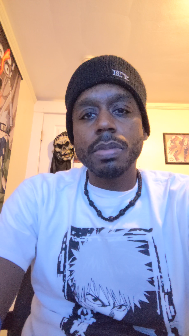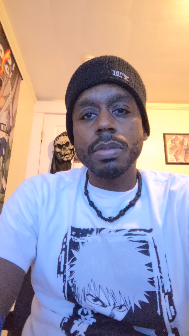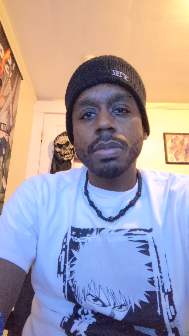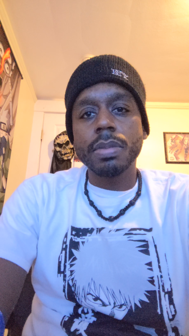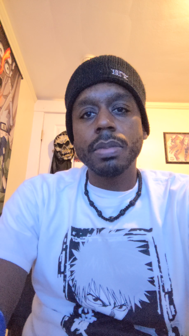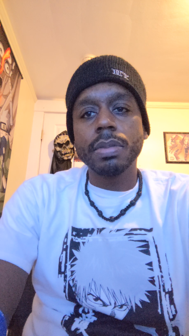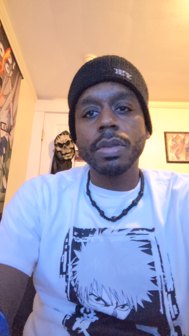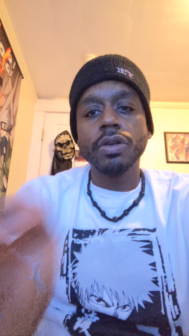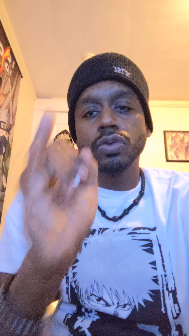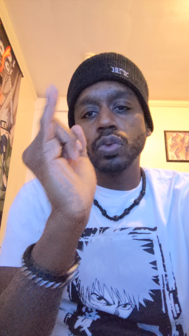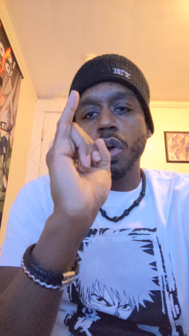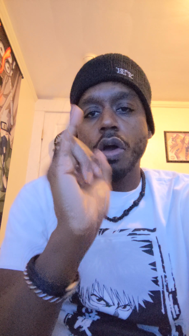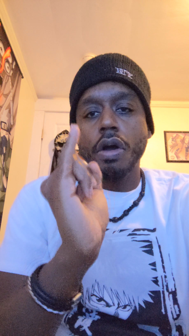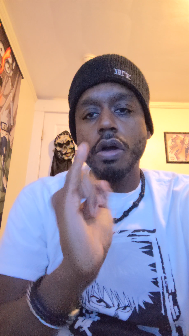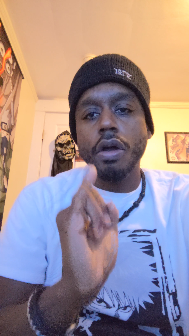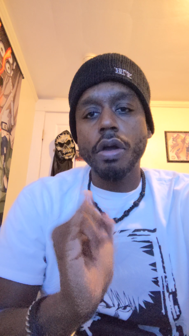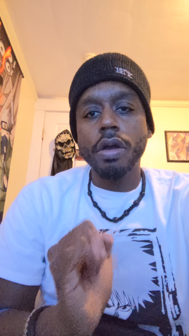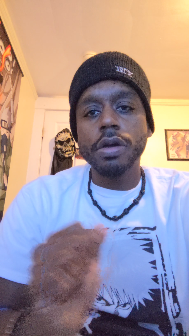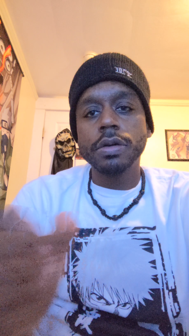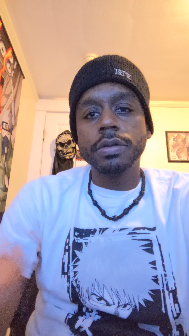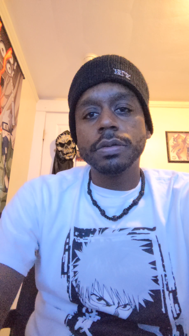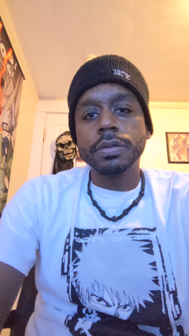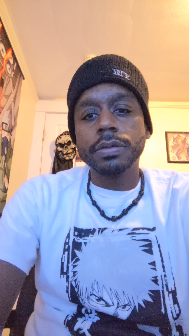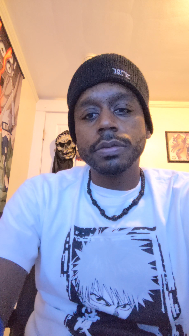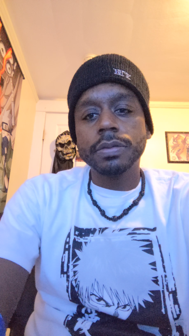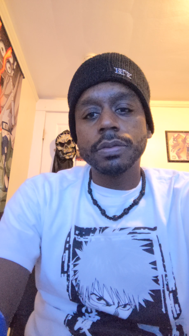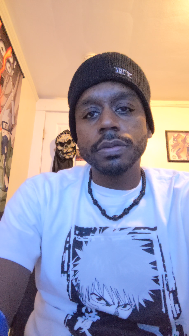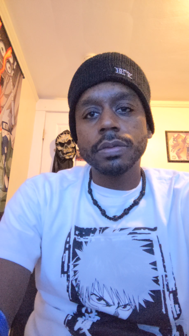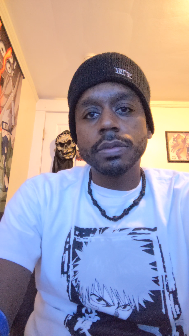draw